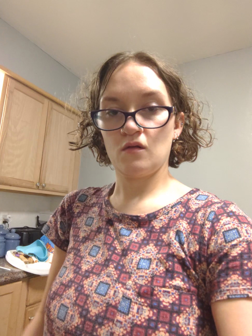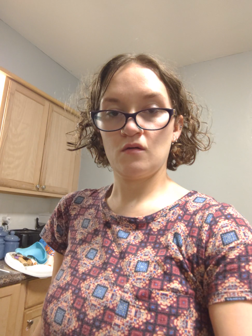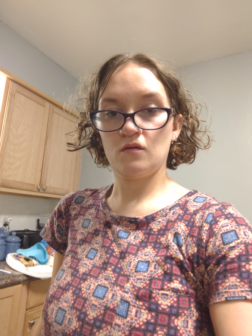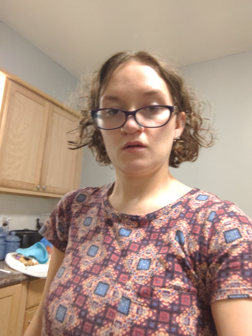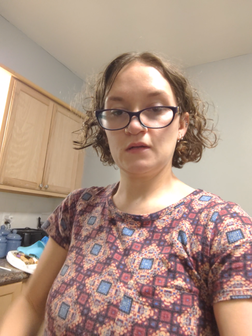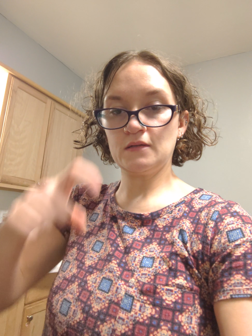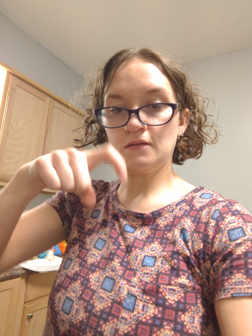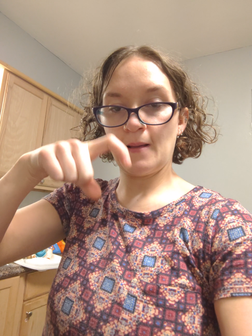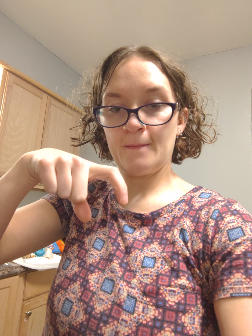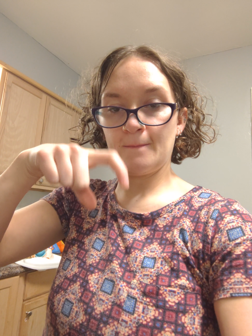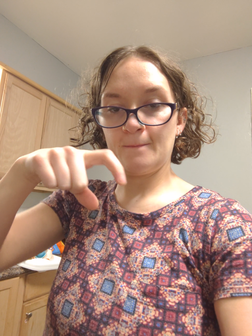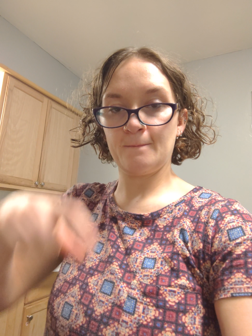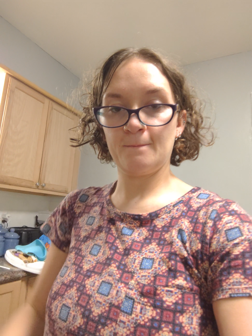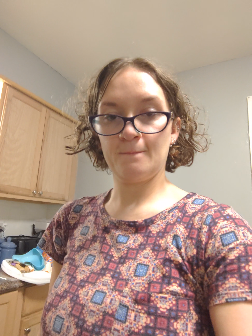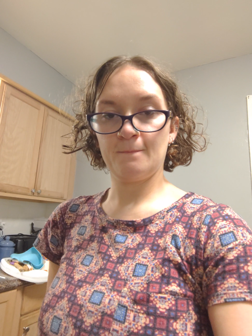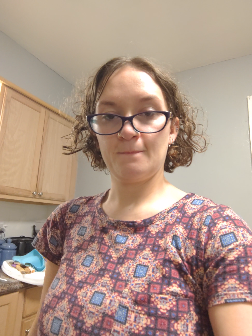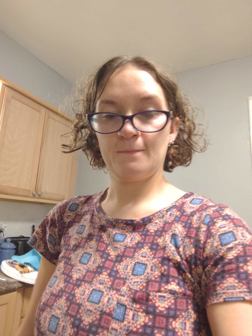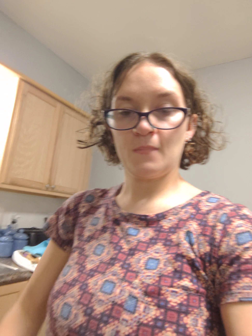time